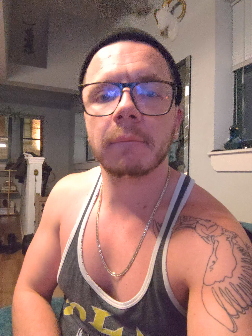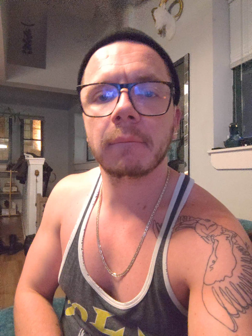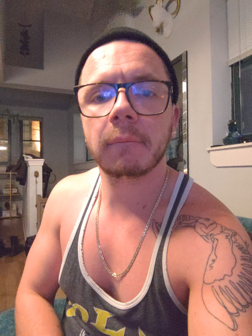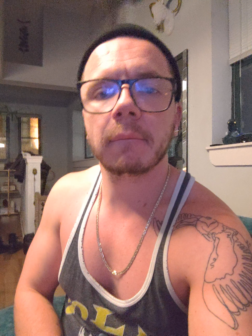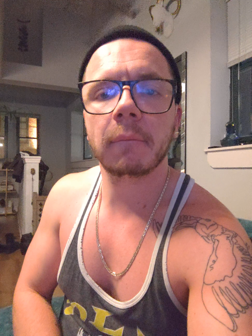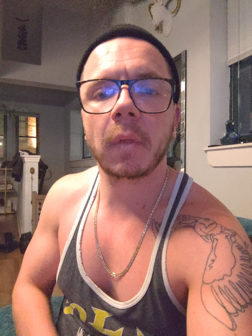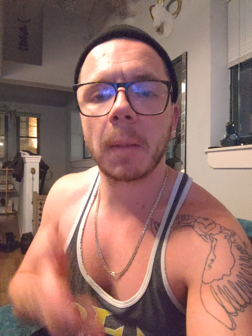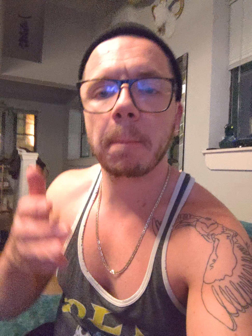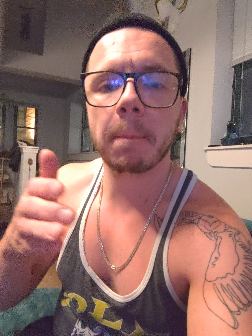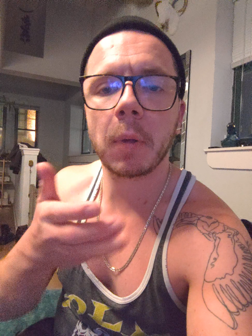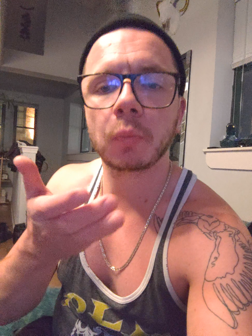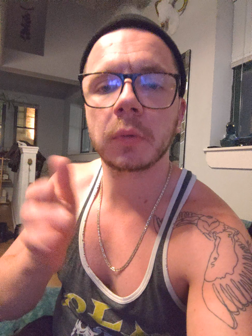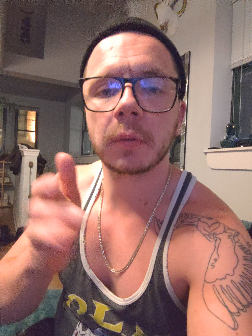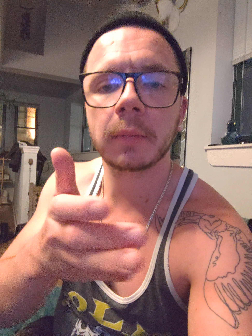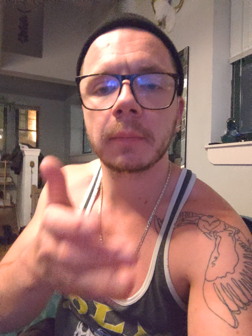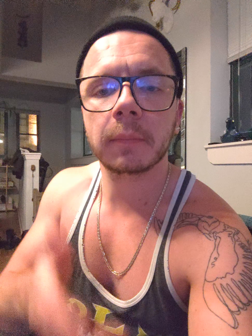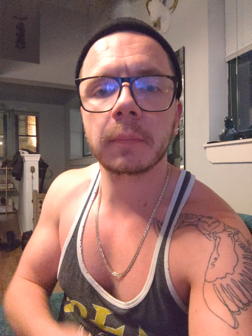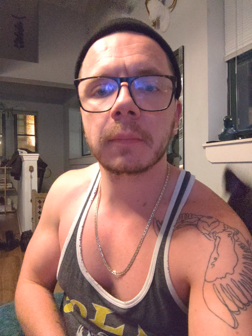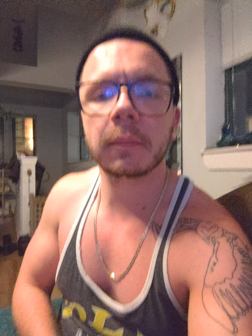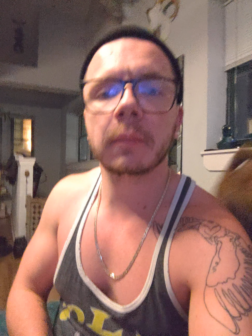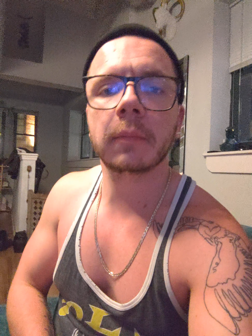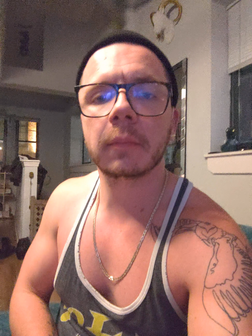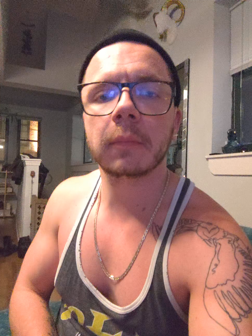boat